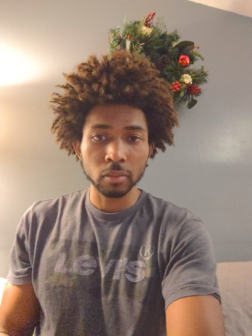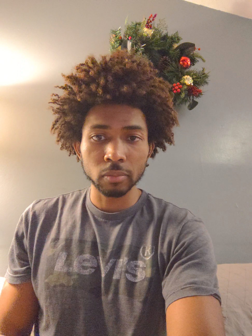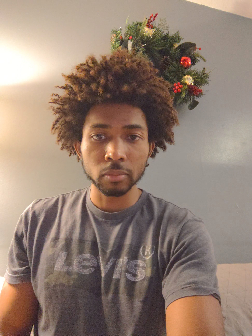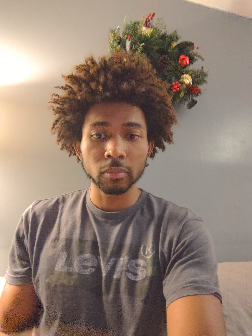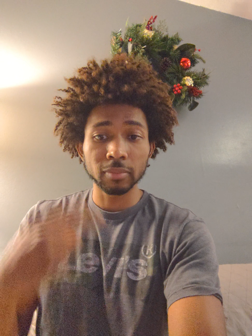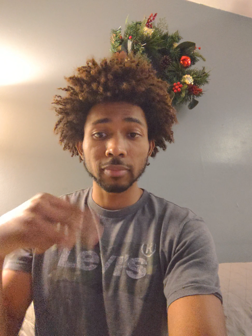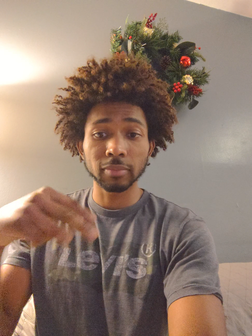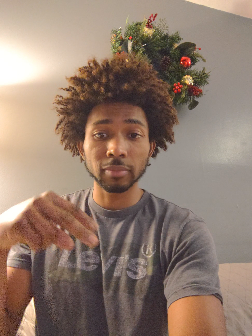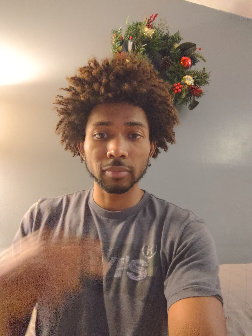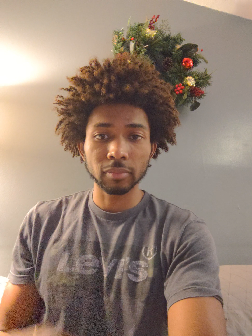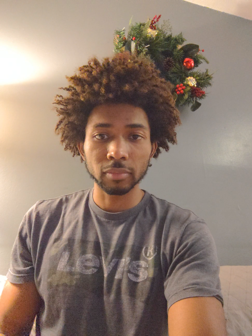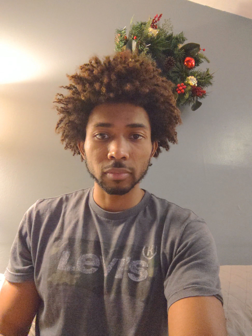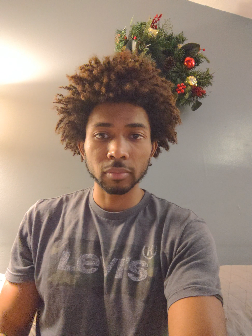dance